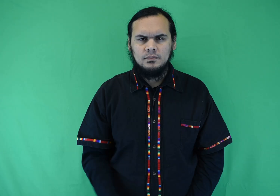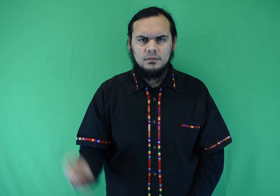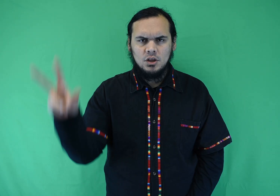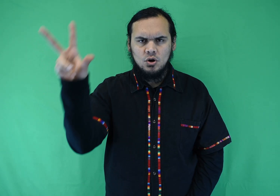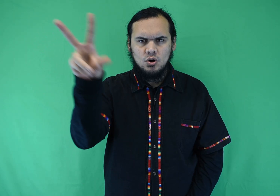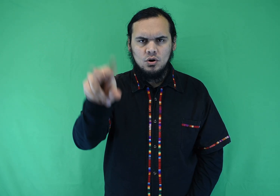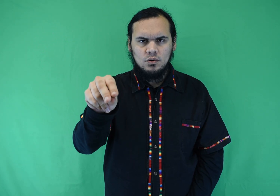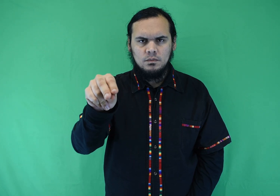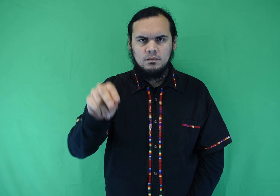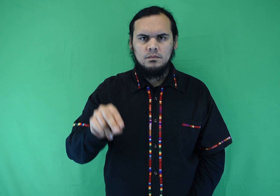no